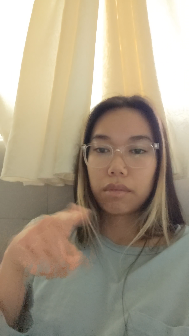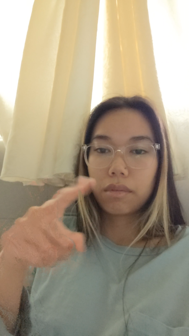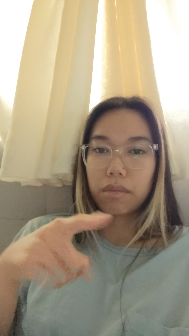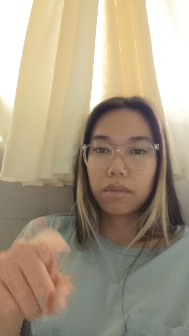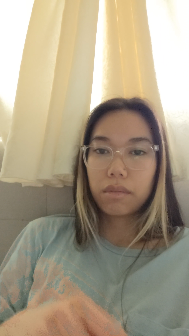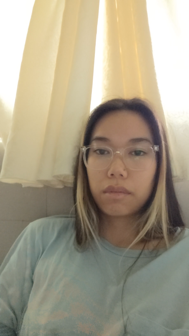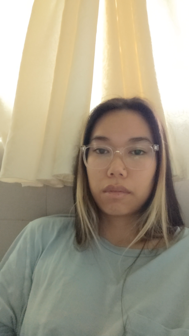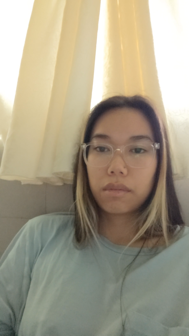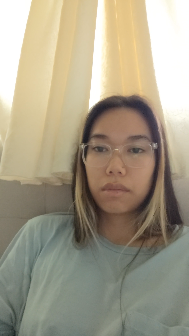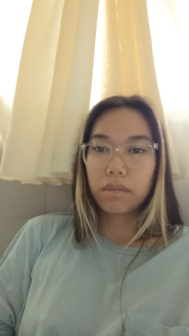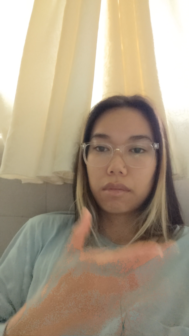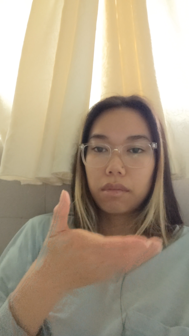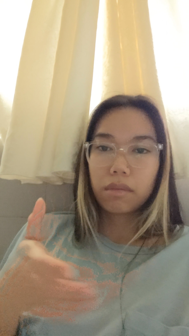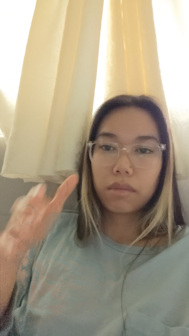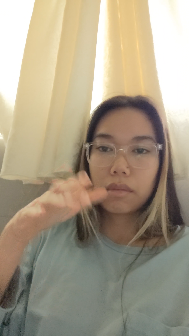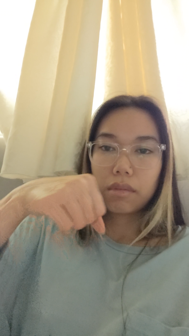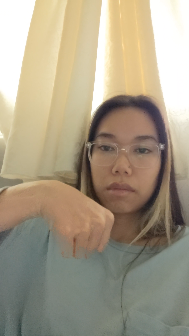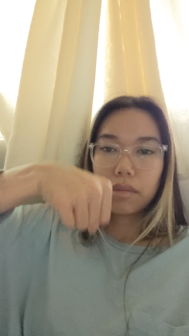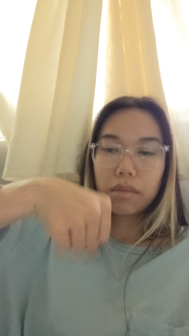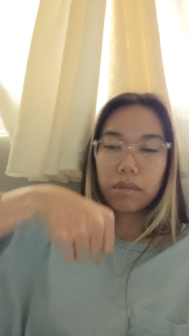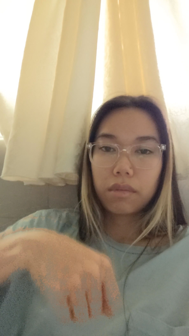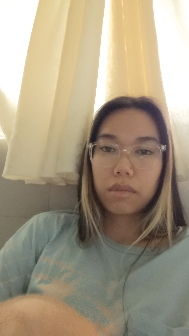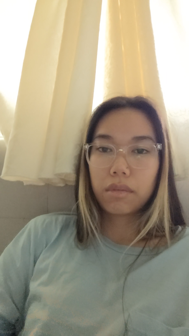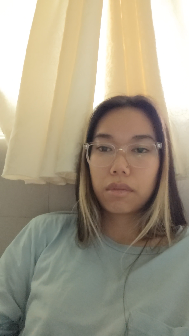basket